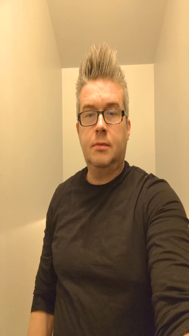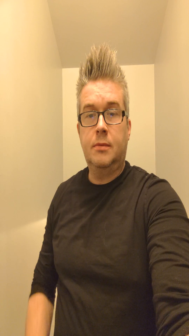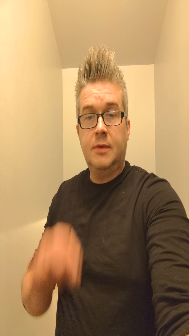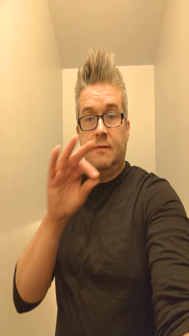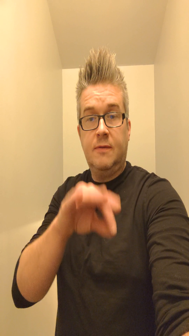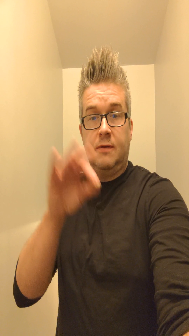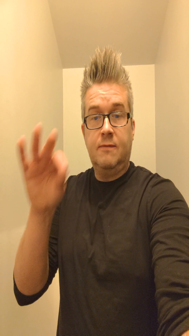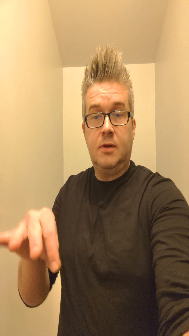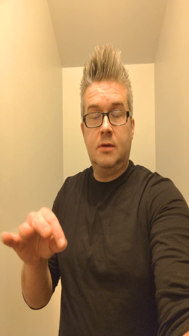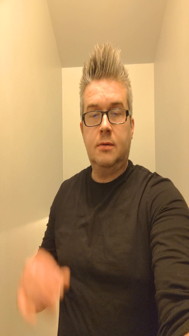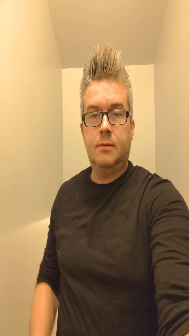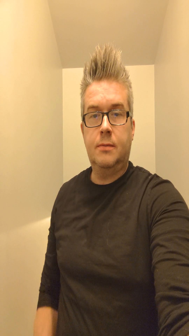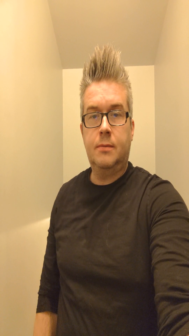french fries